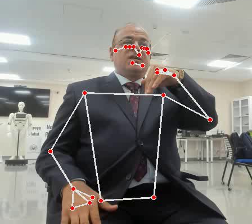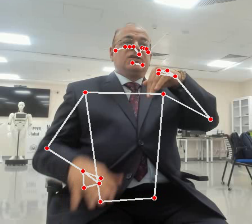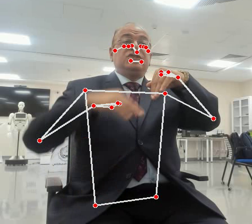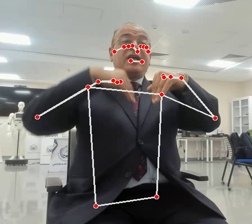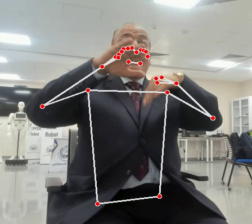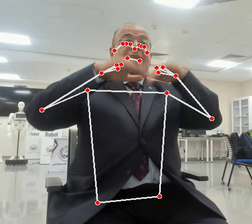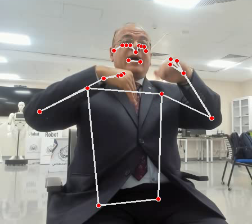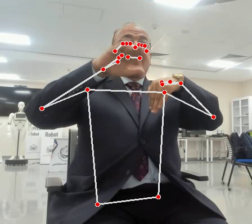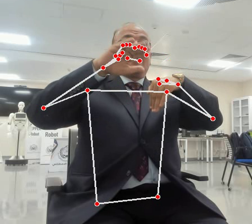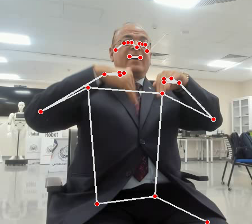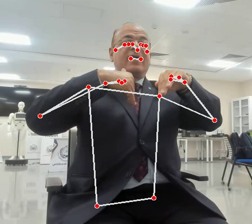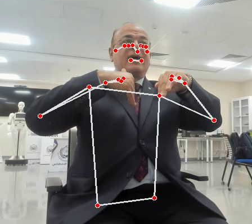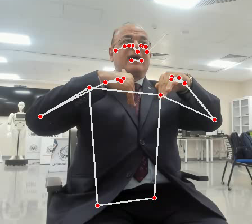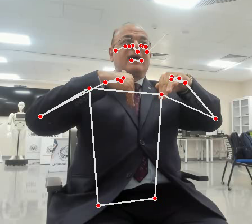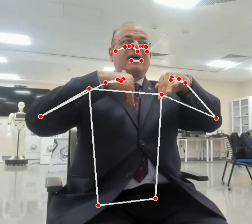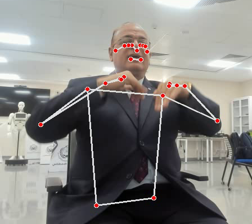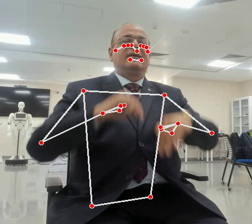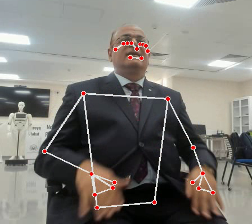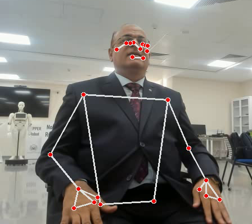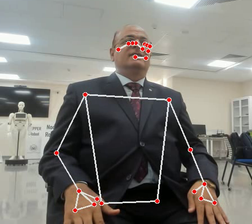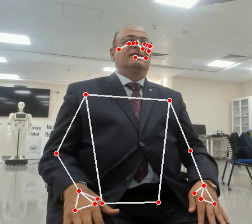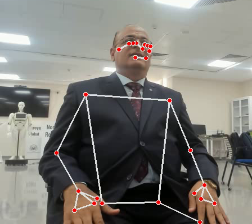shar3